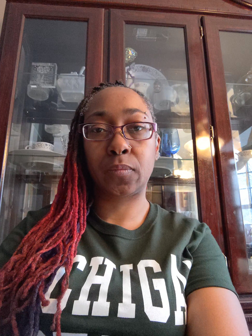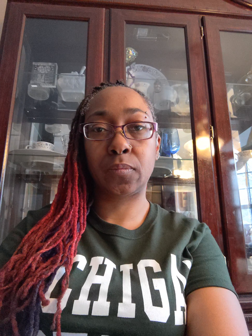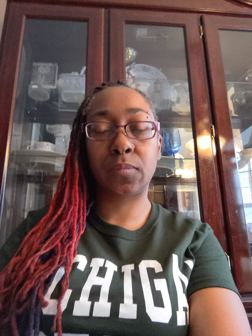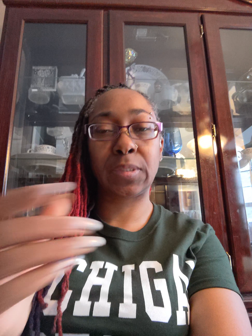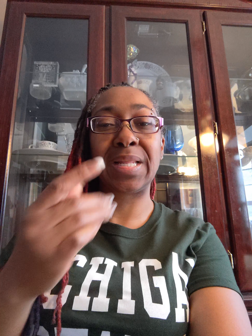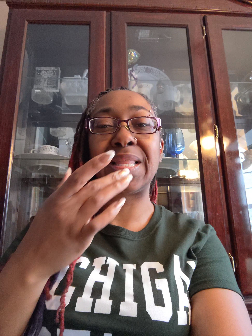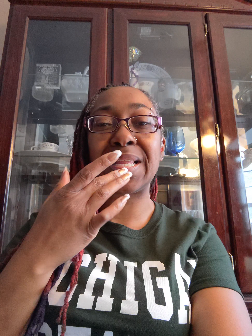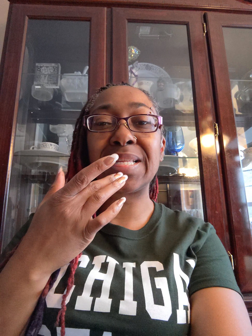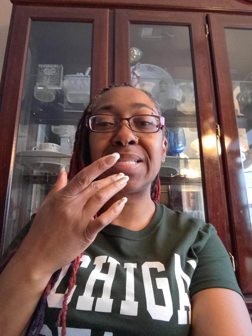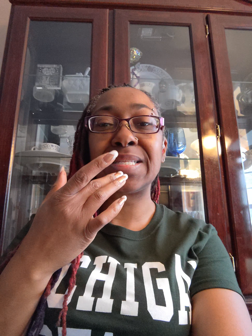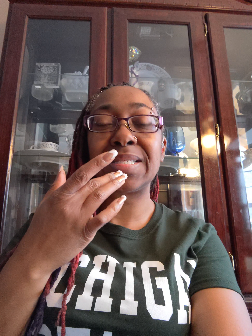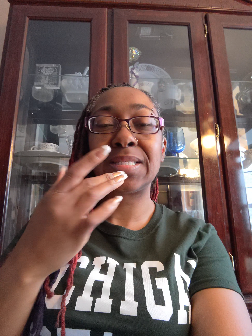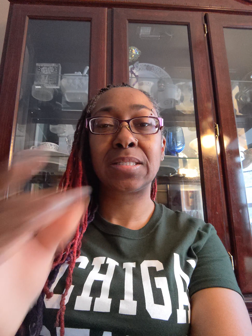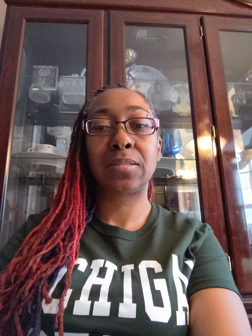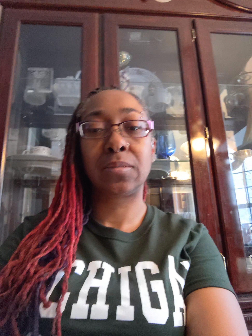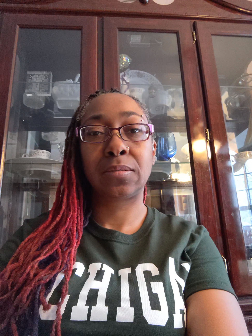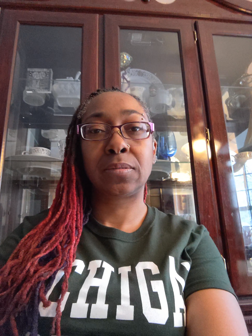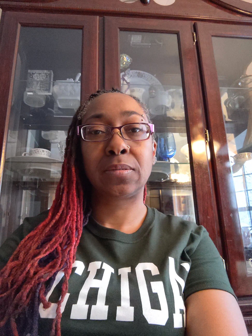taste